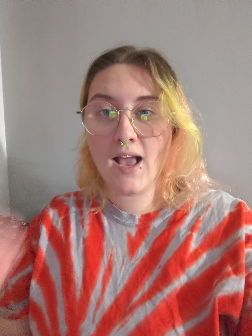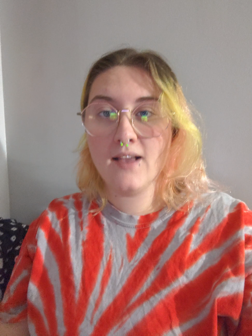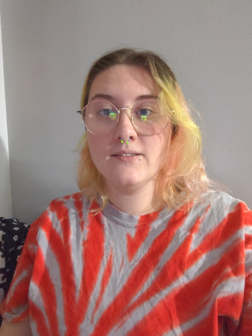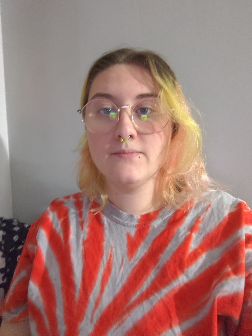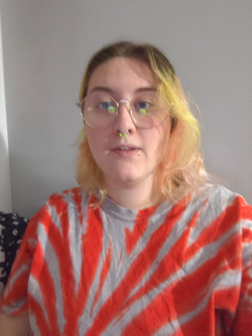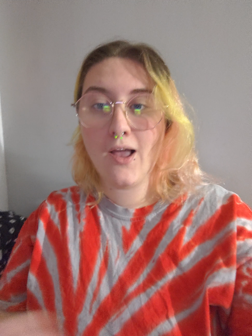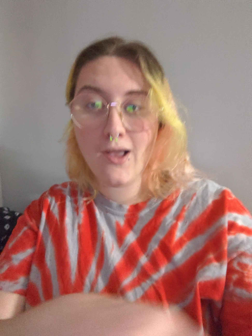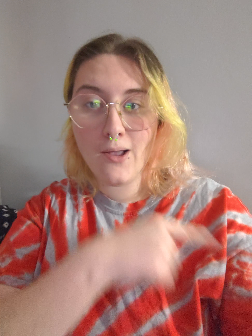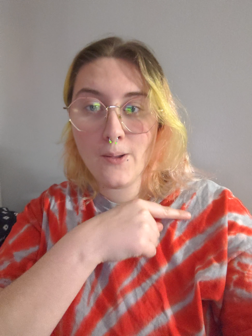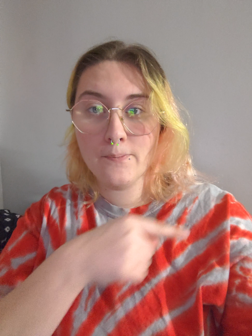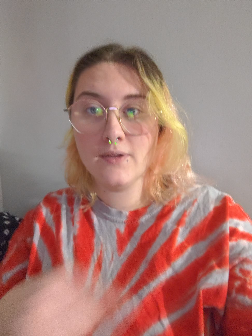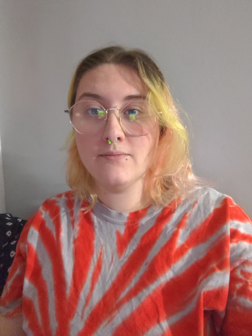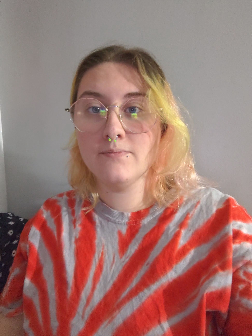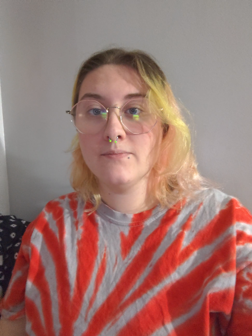arm